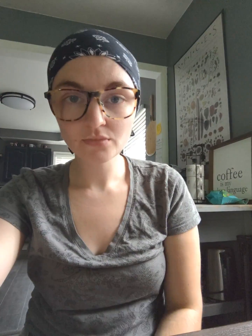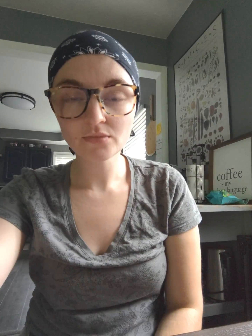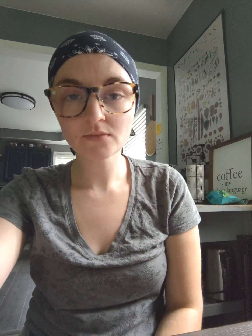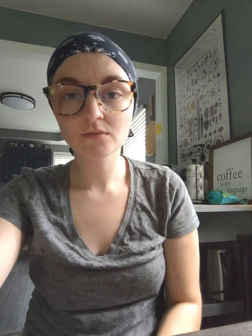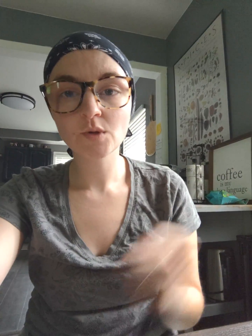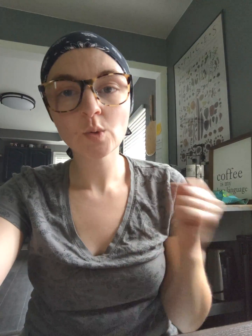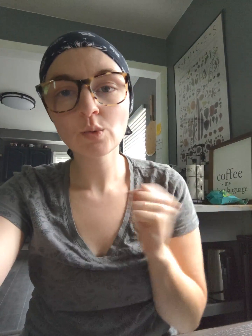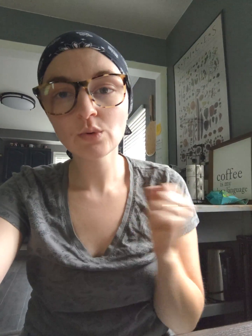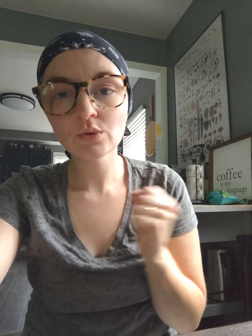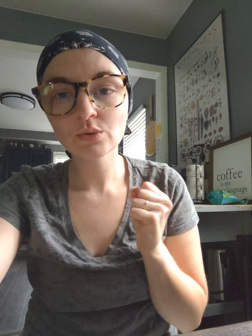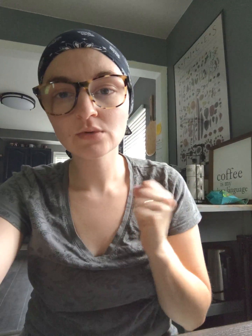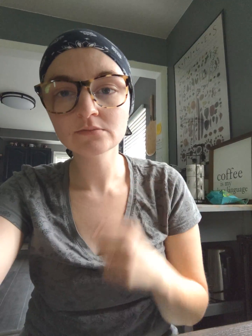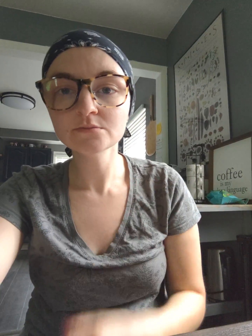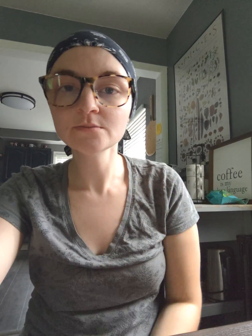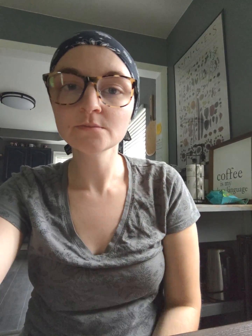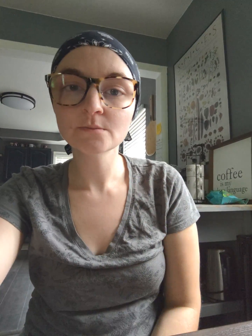cold